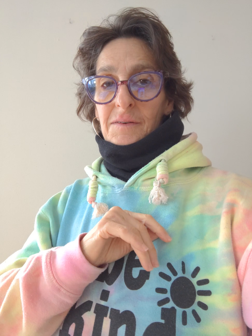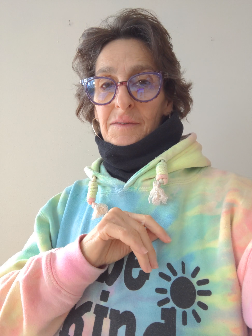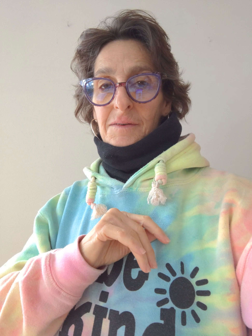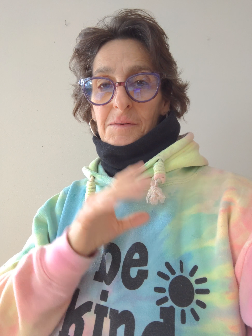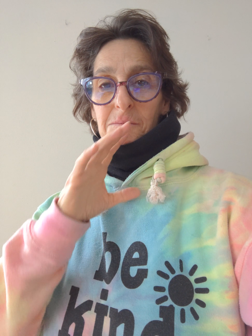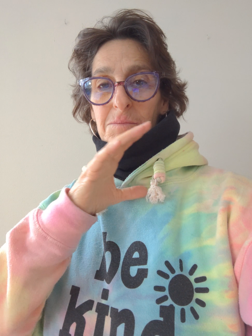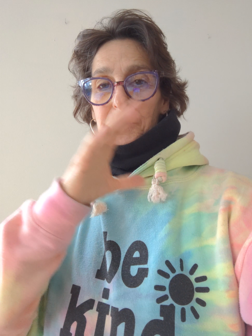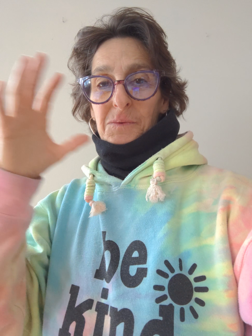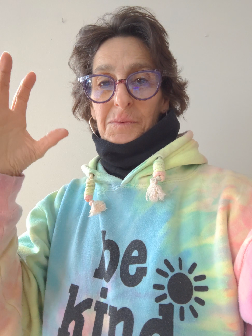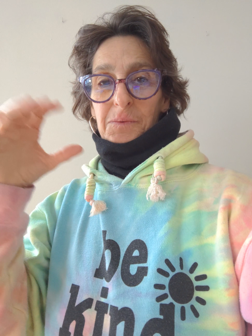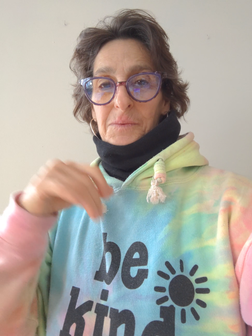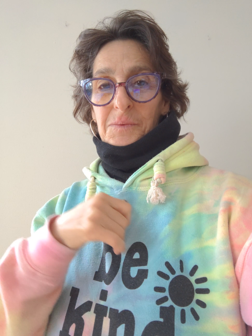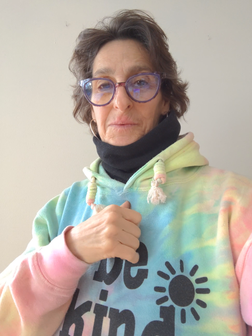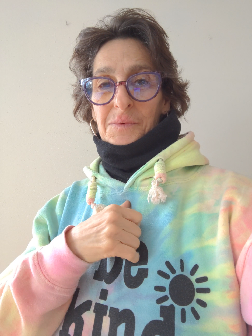balloon